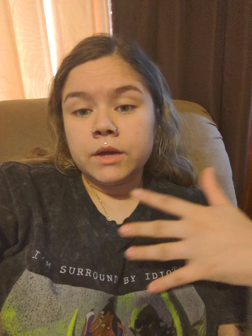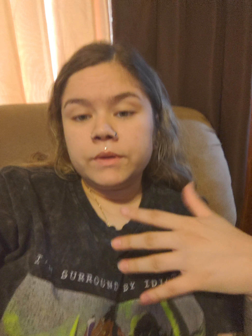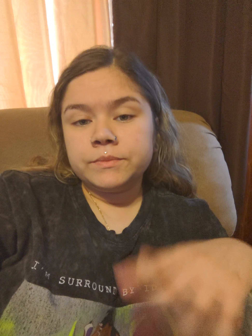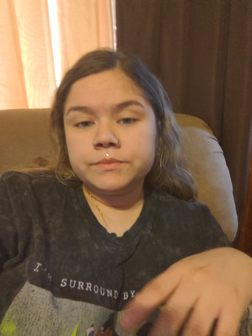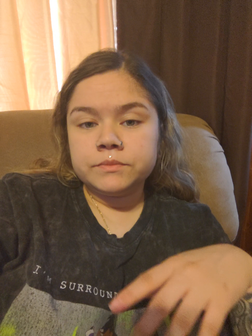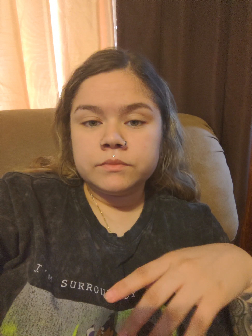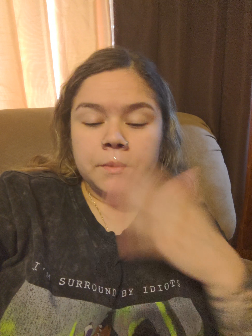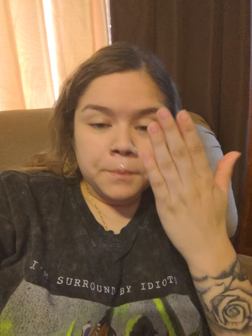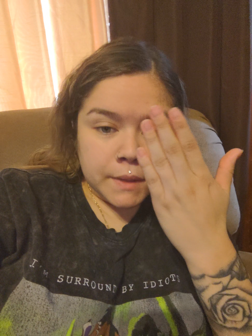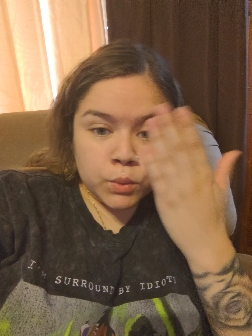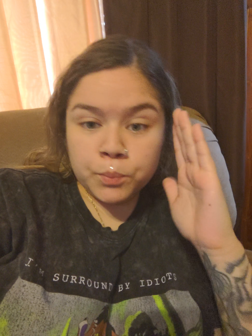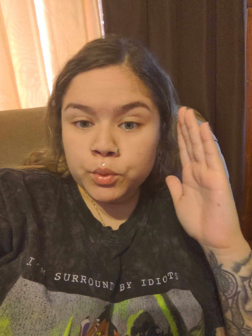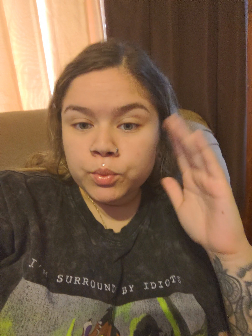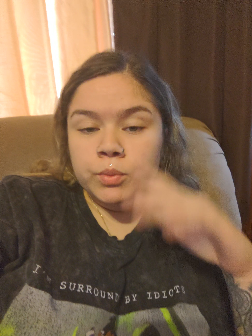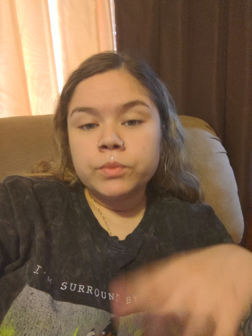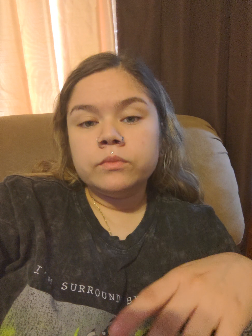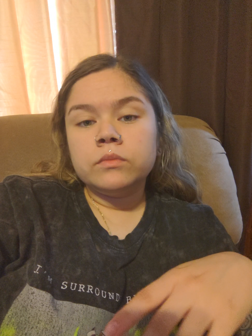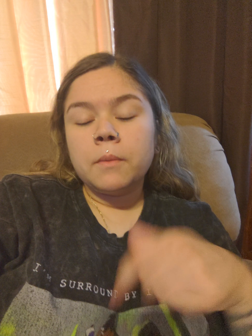peekaboo